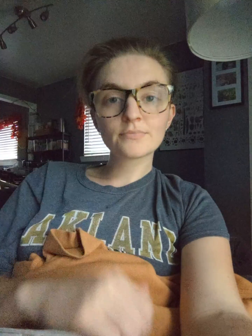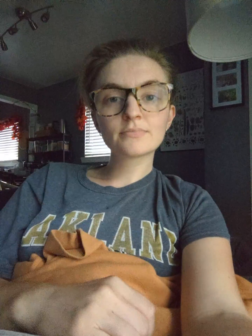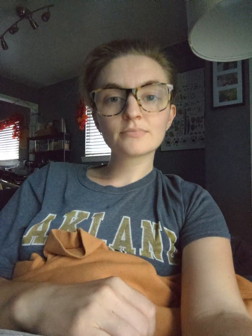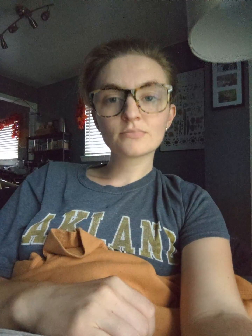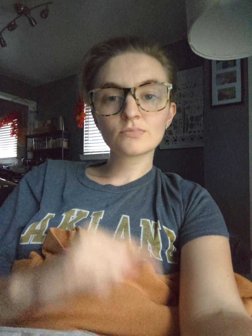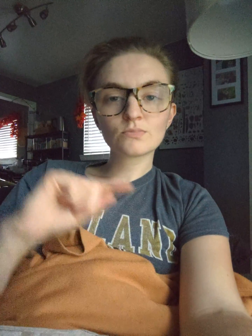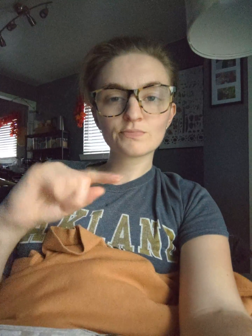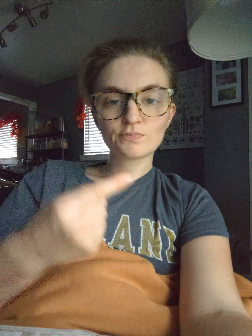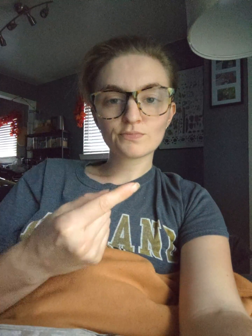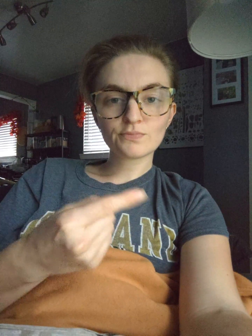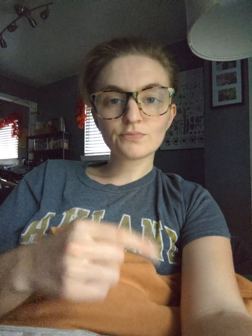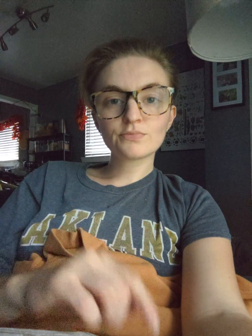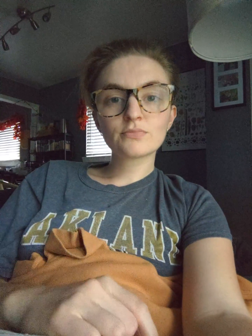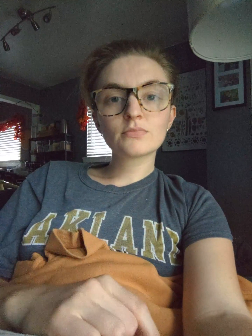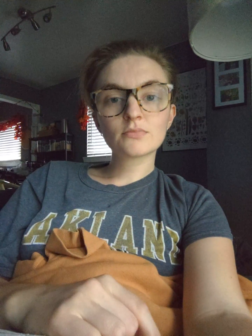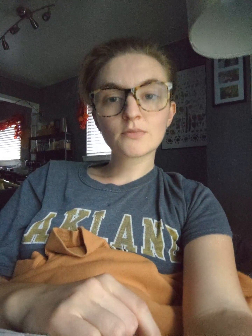hurt